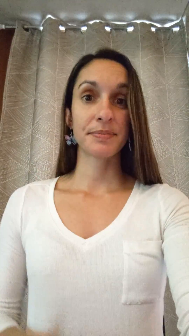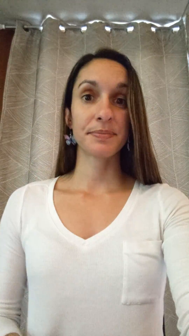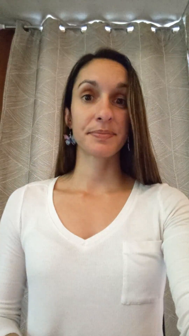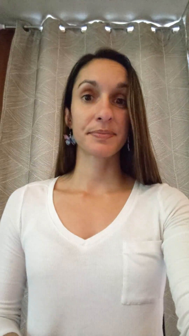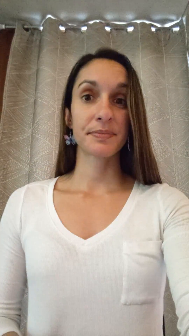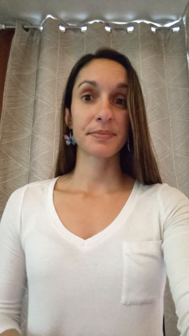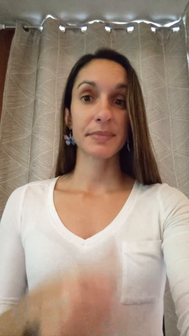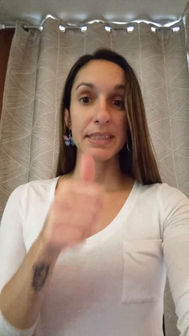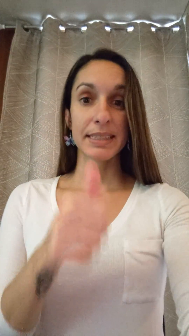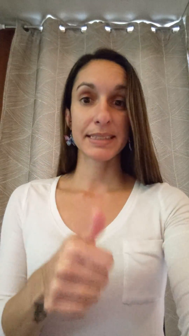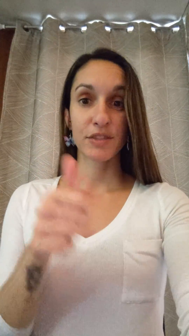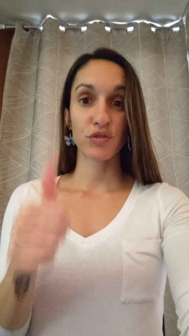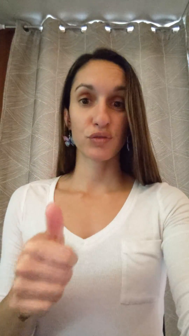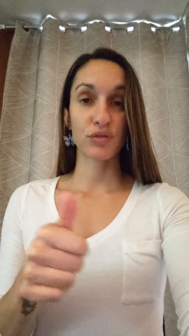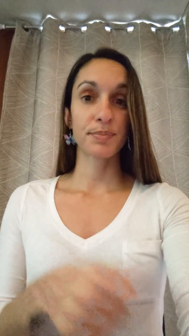each